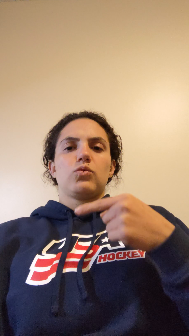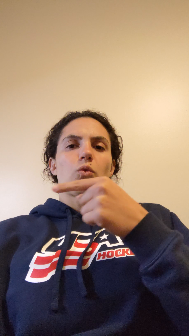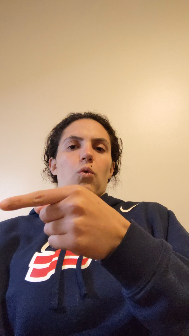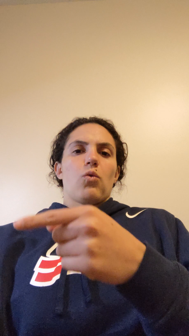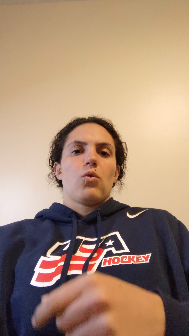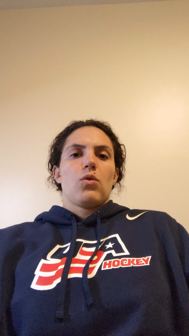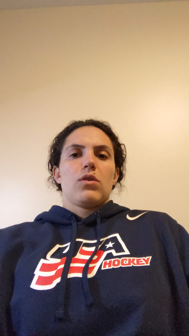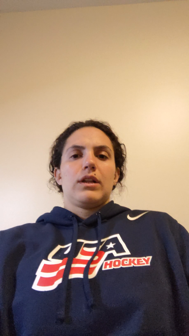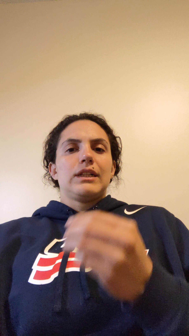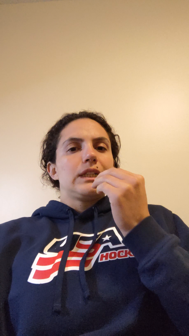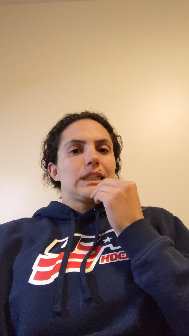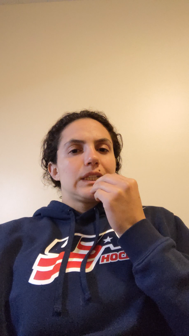eat